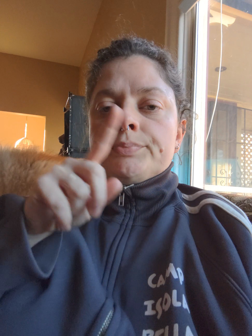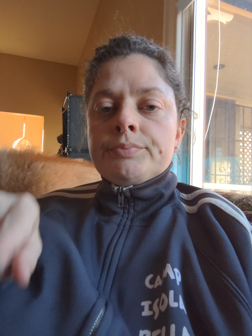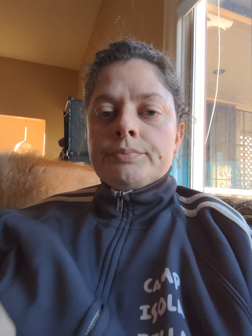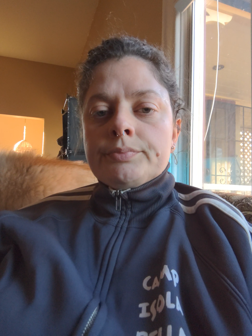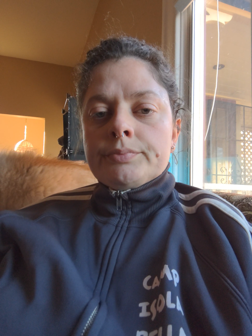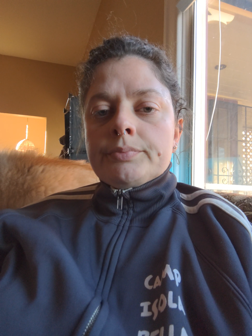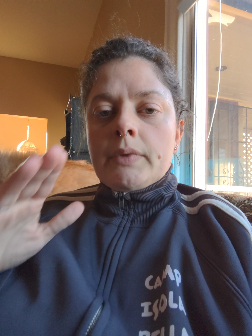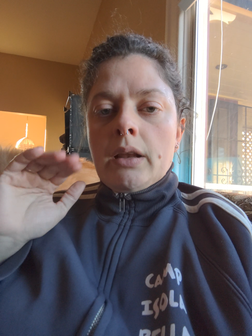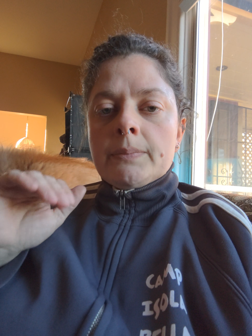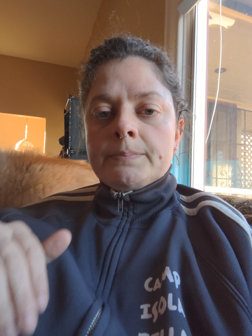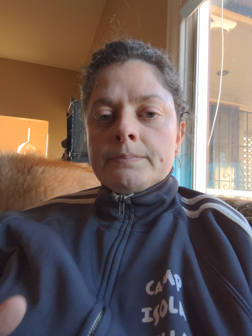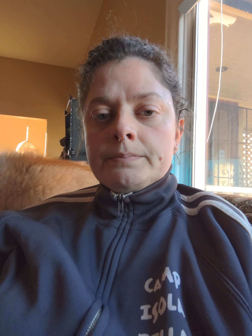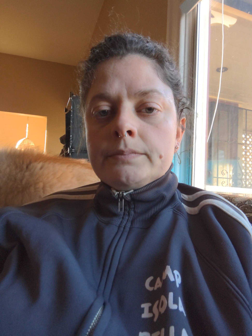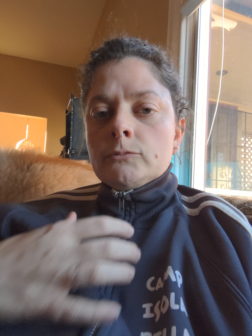bye